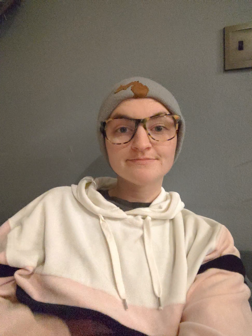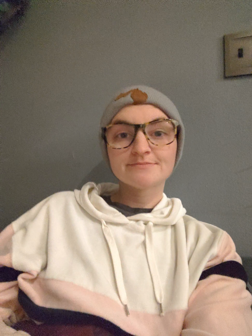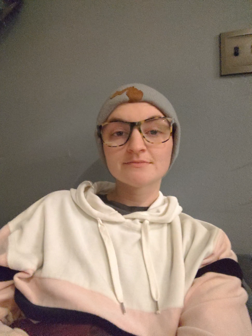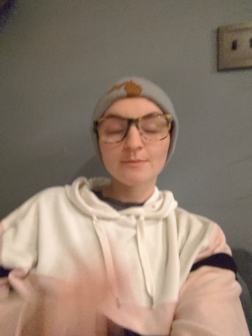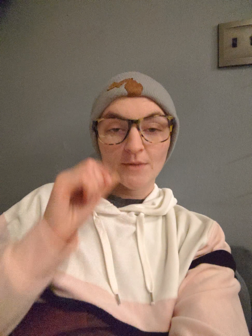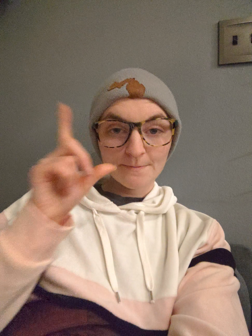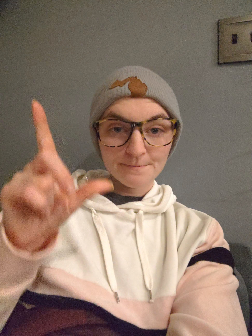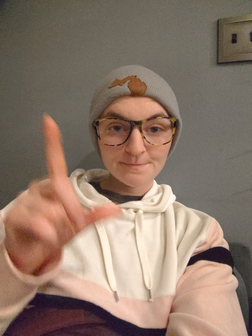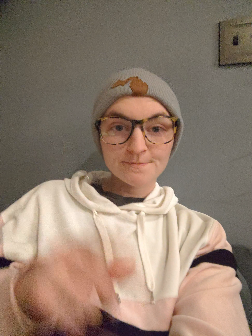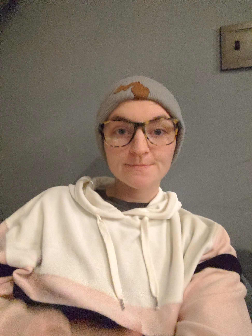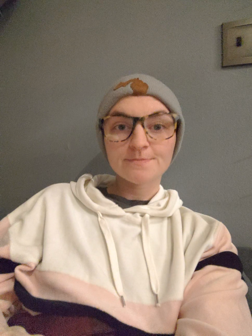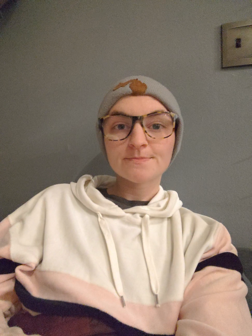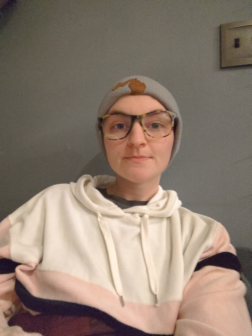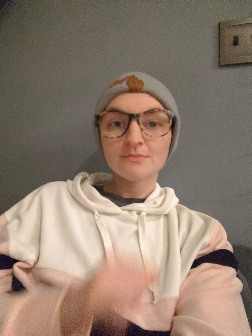awake